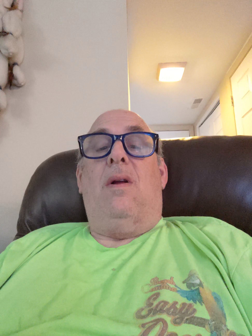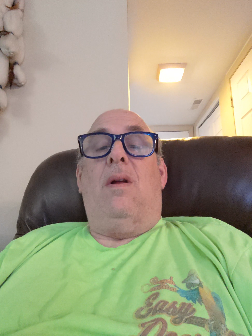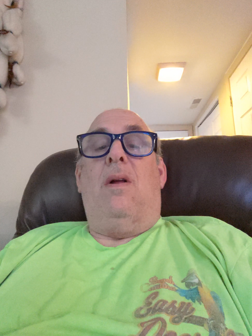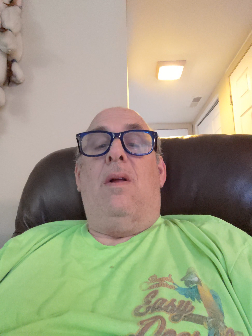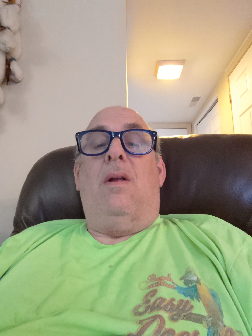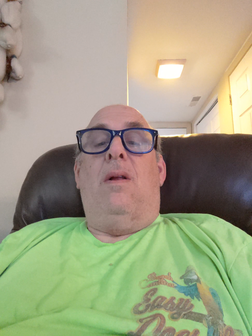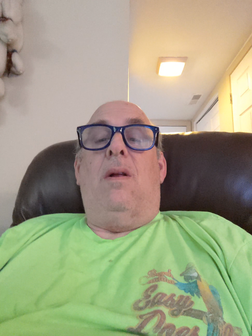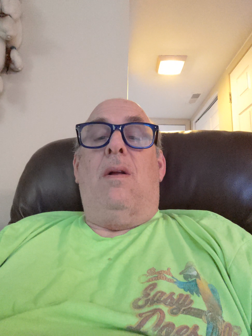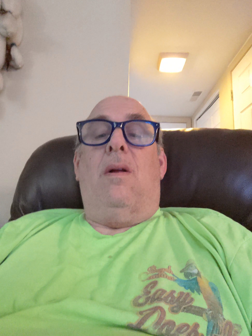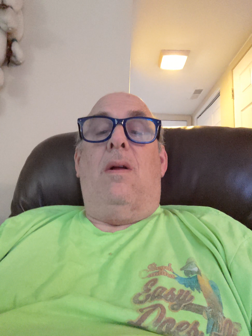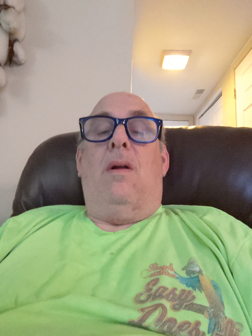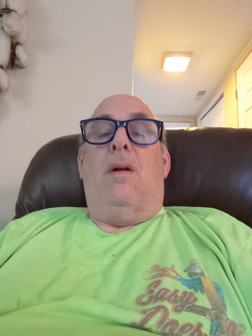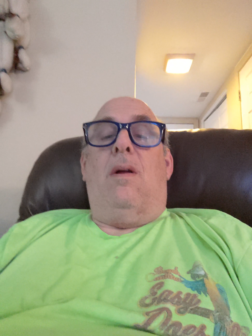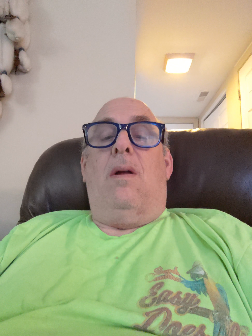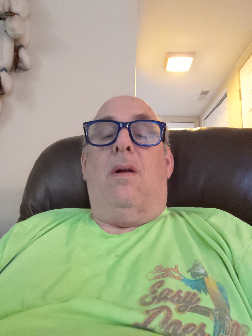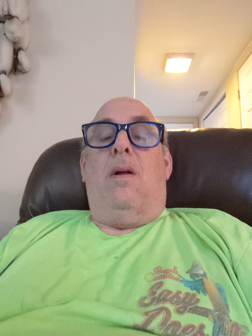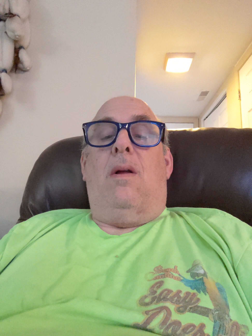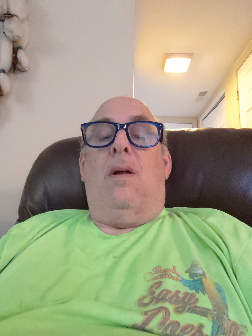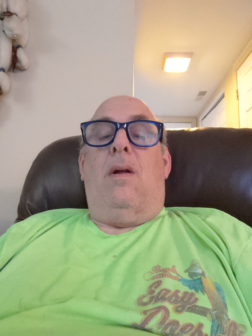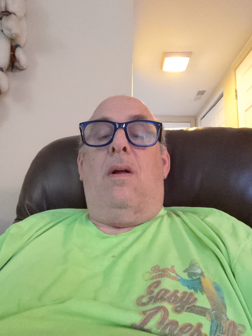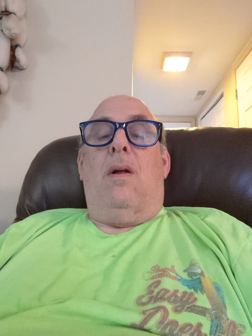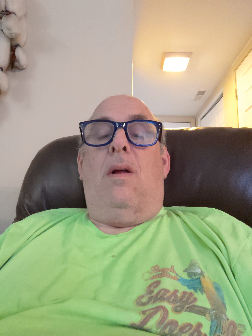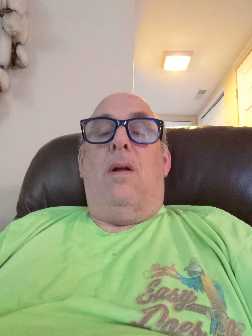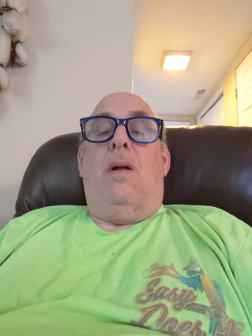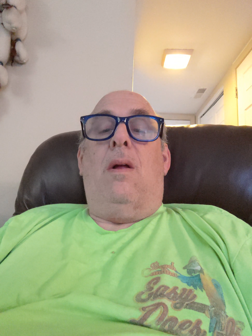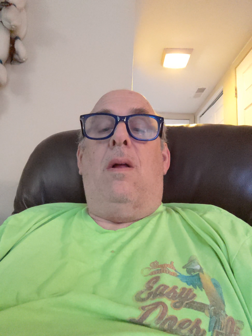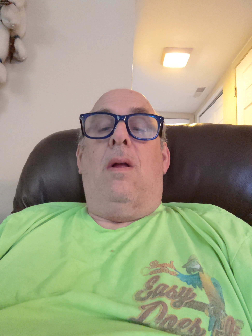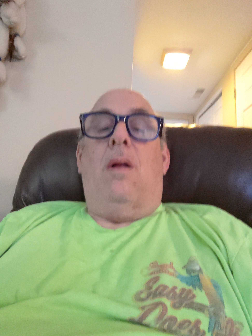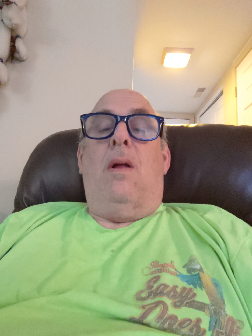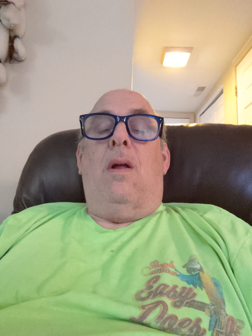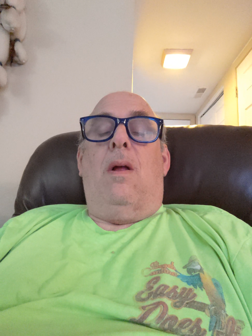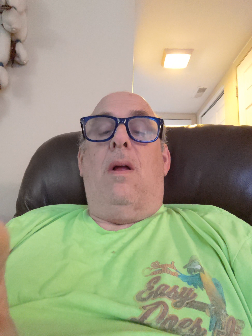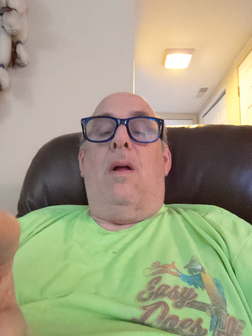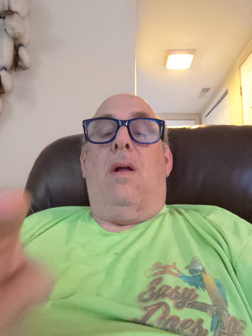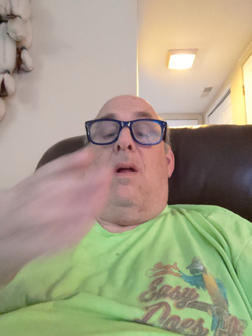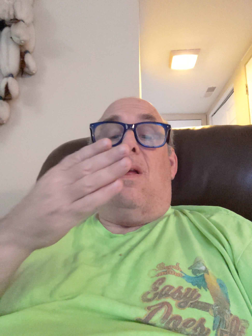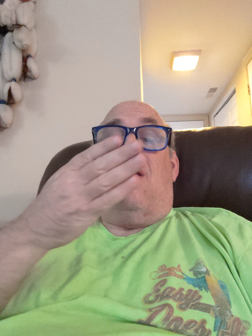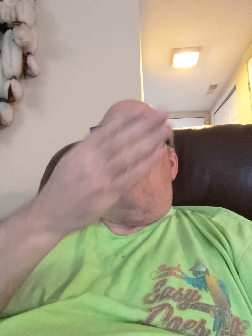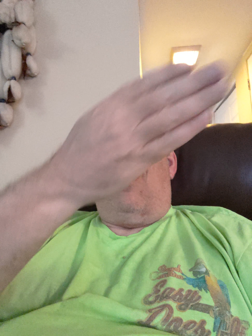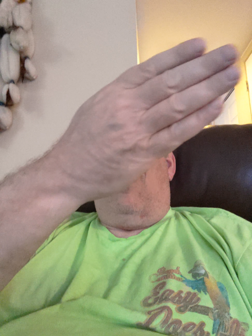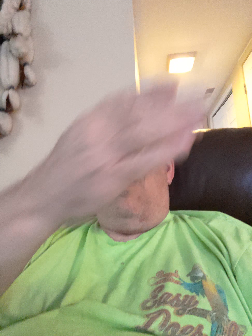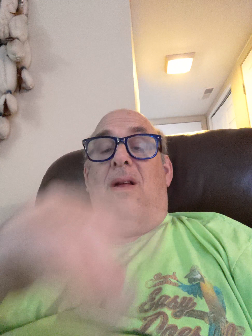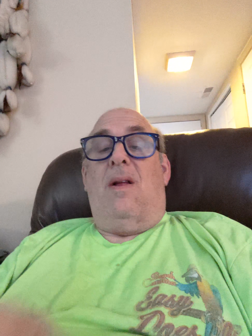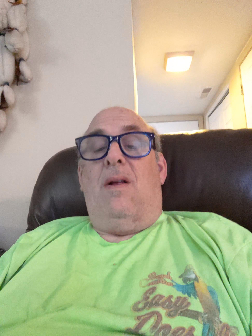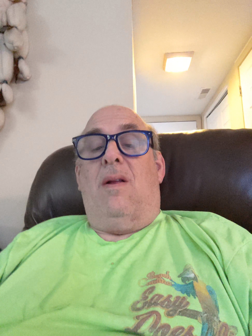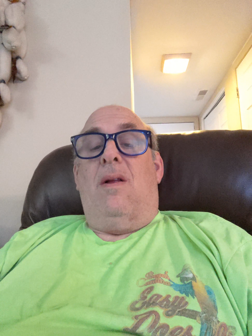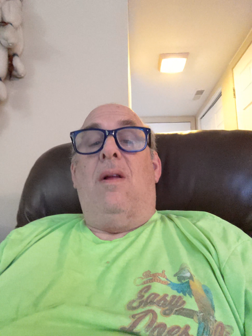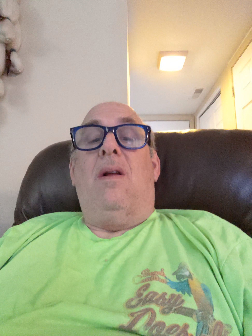there